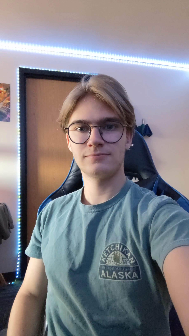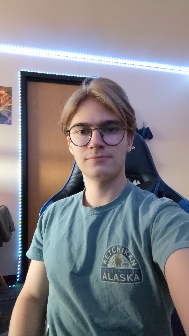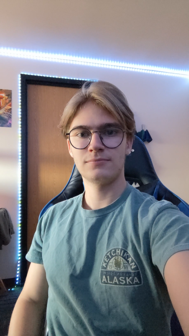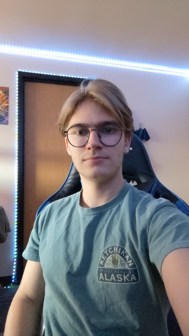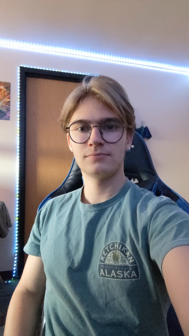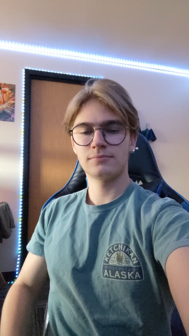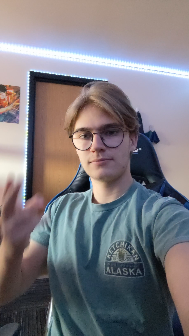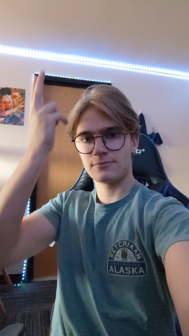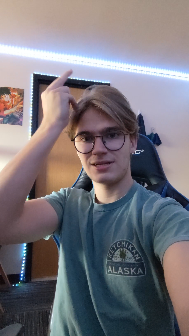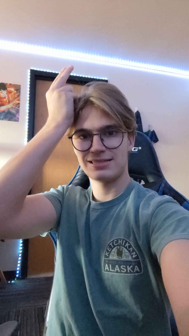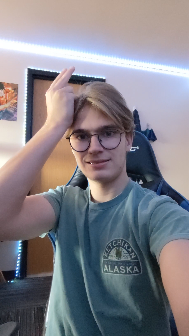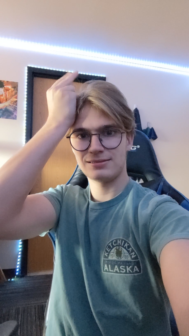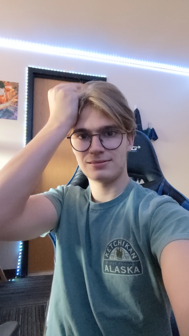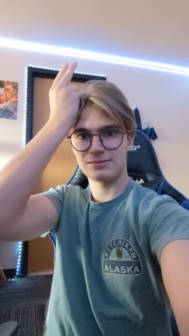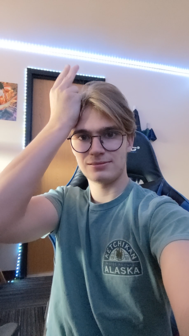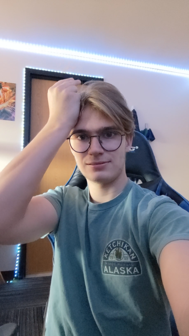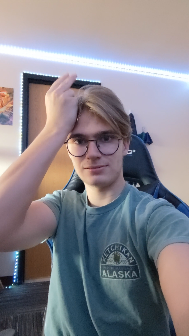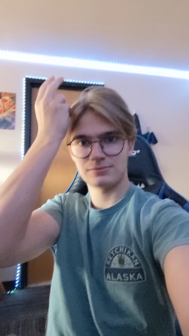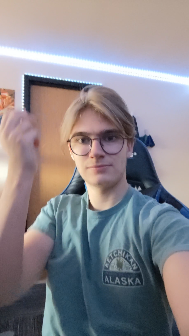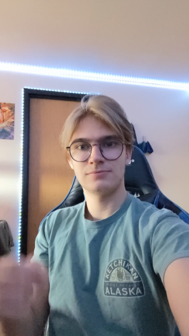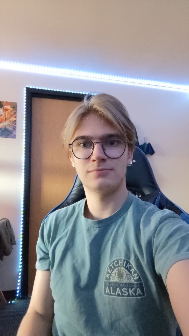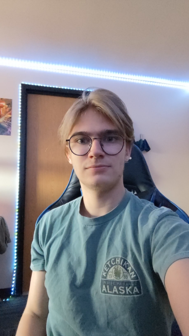bunny